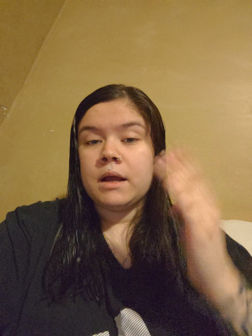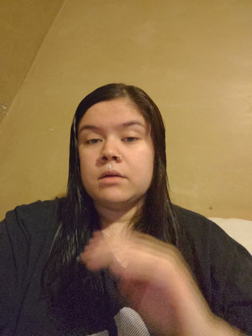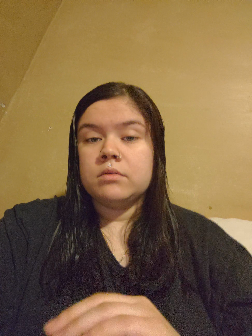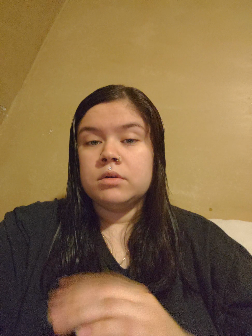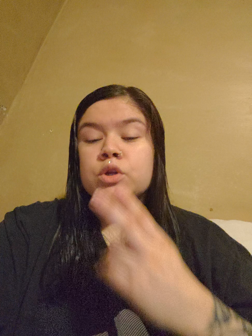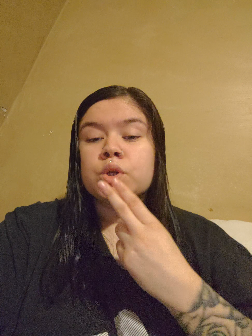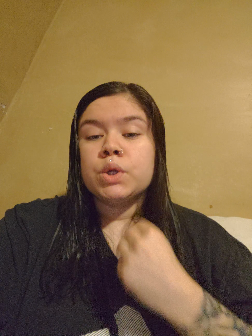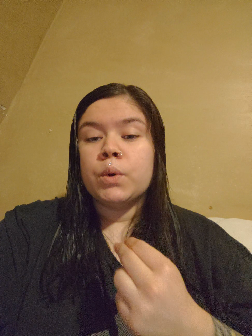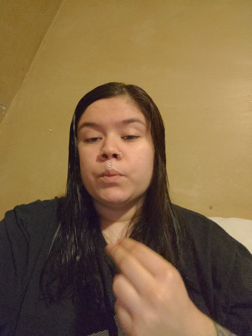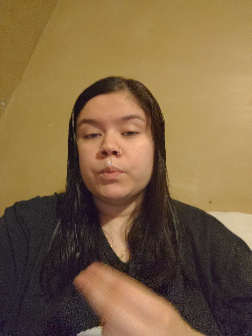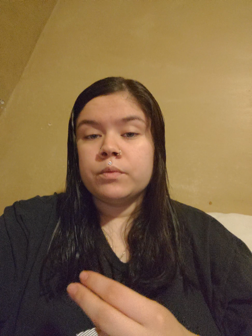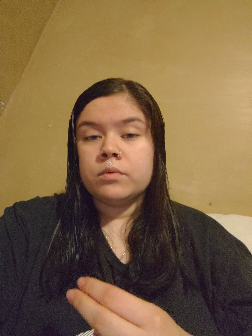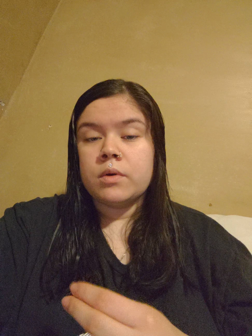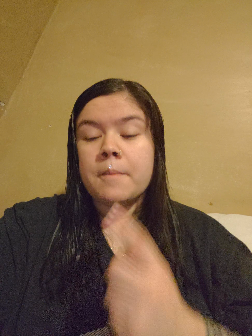cute